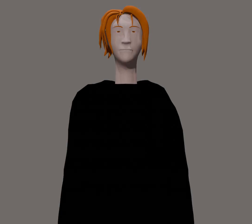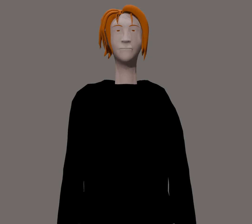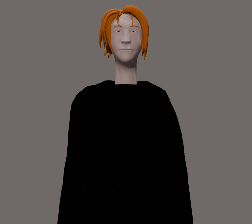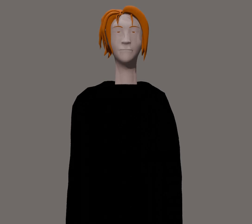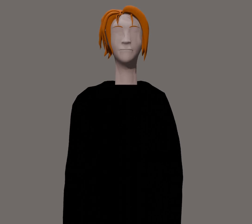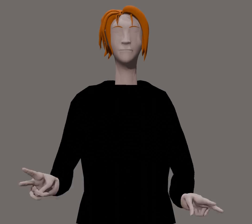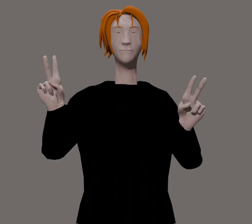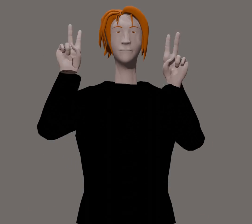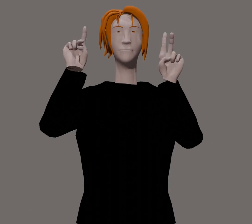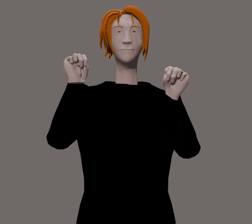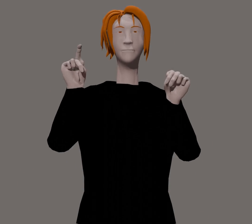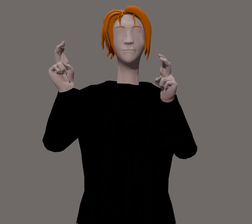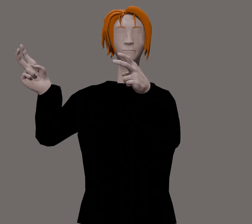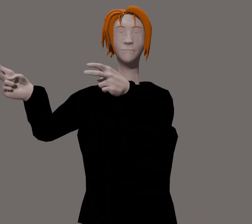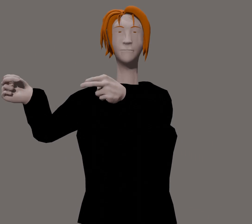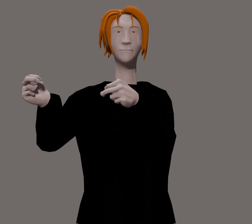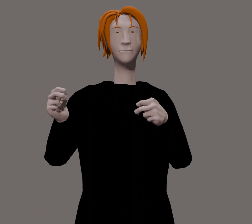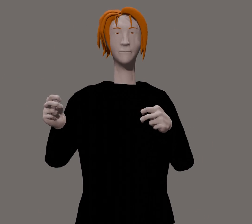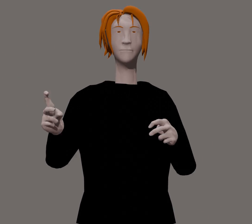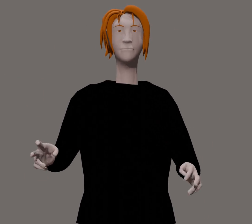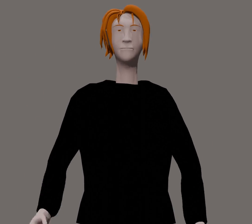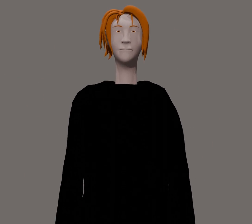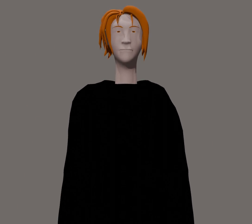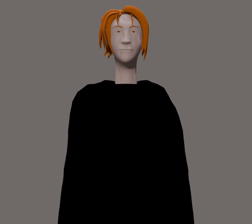Cite